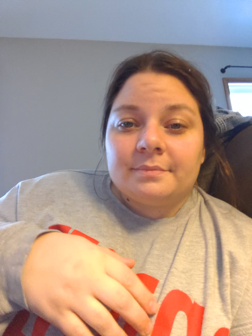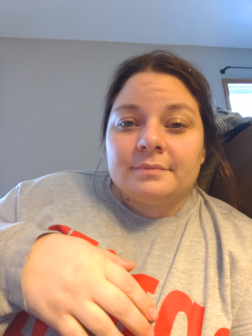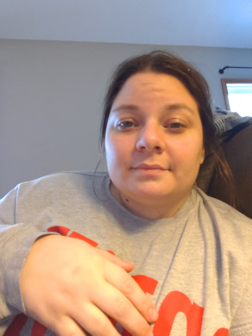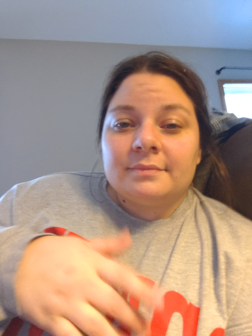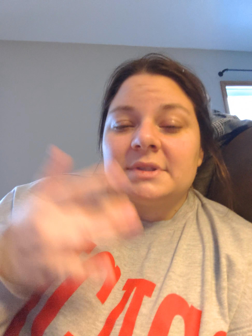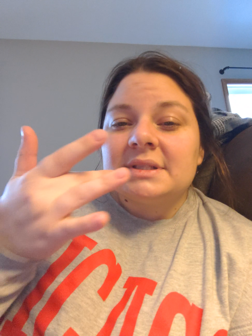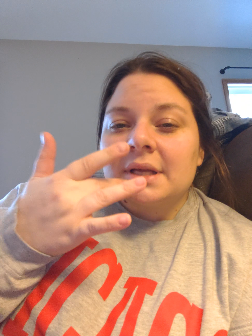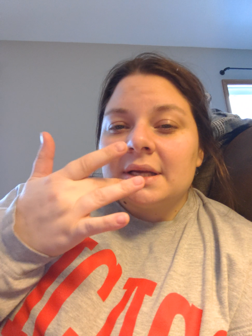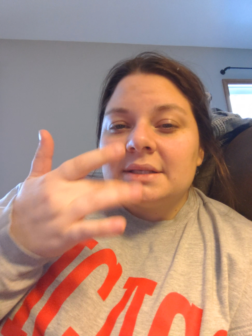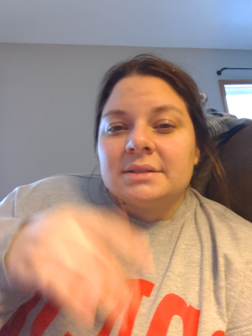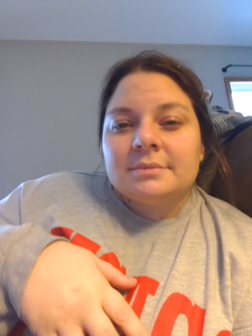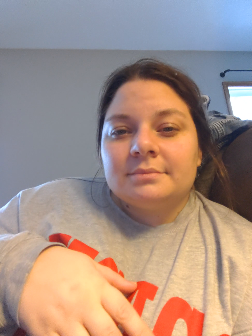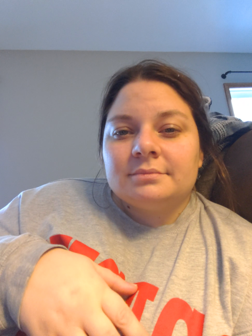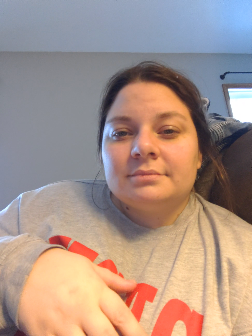taste